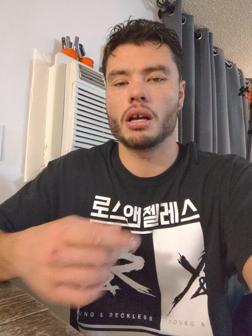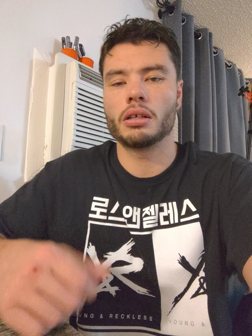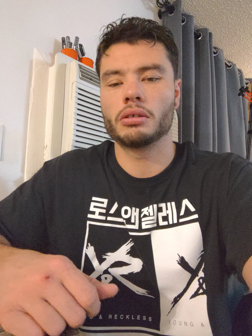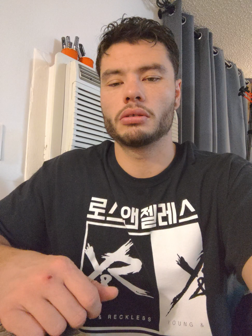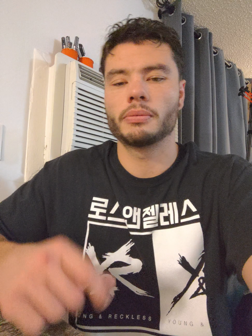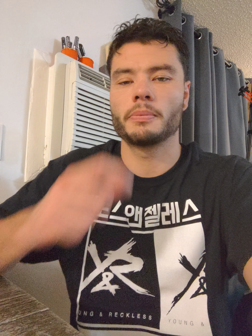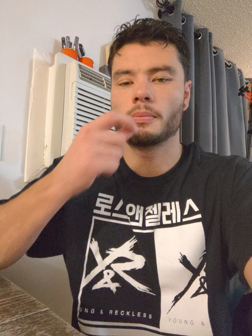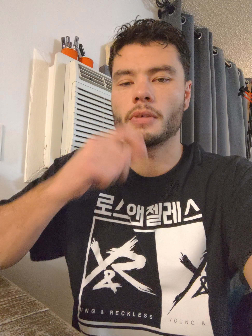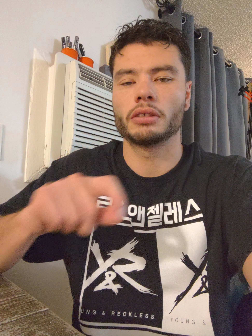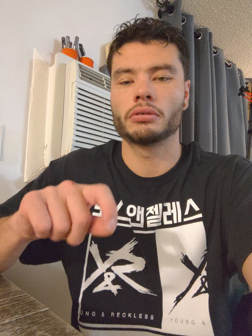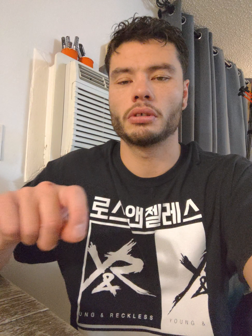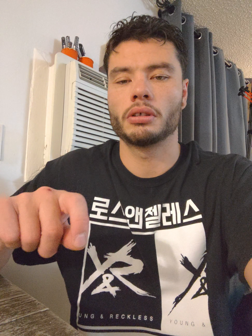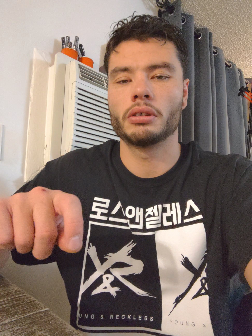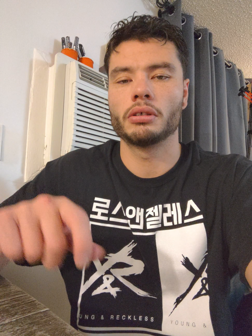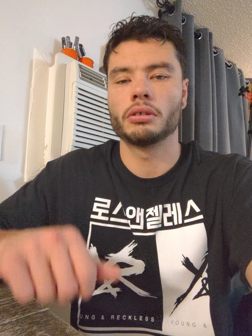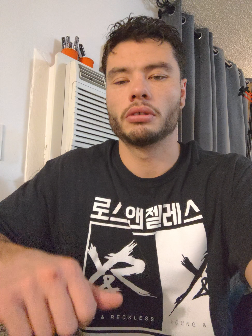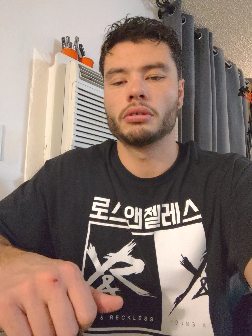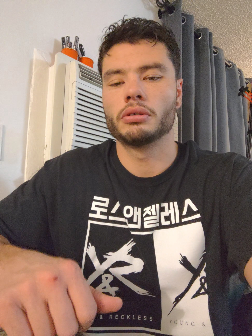pencil